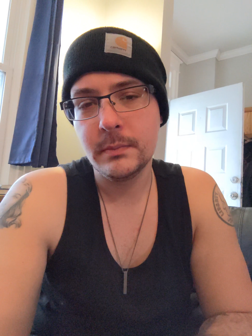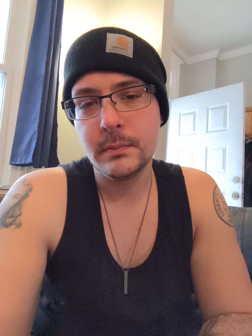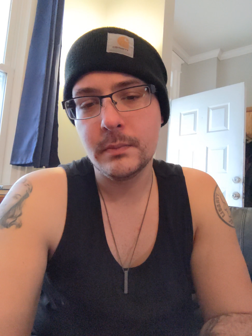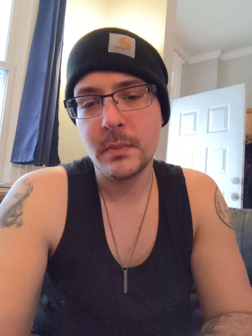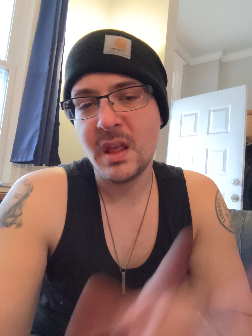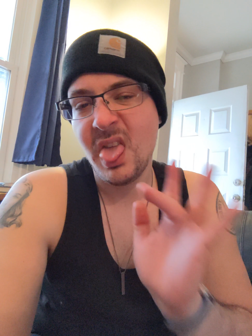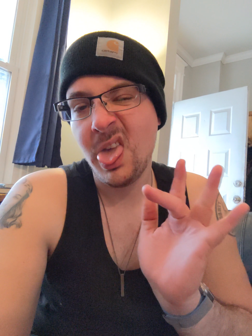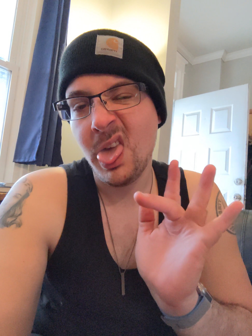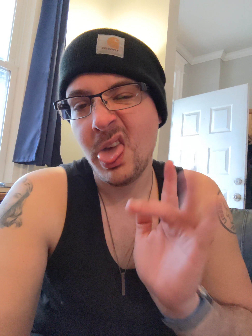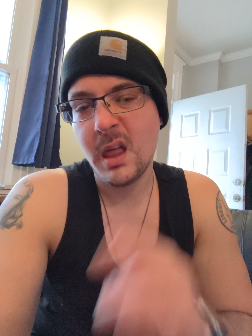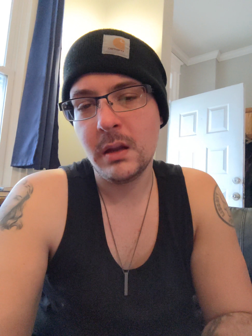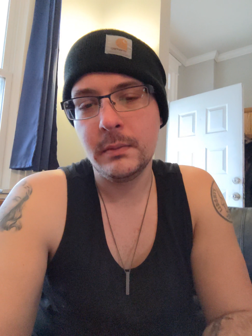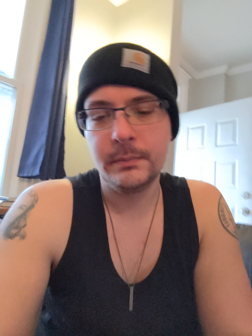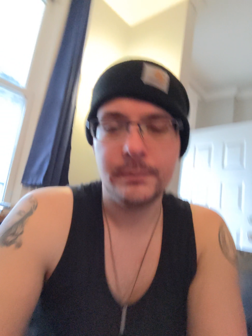yucky